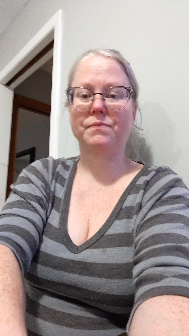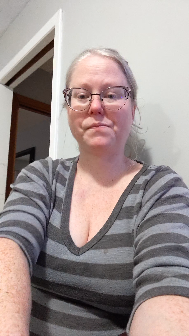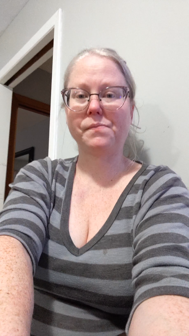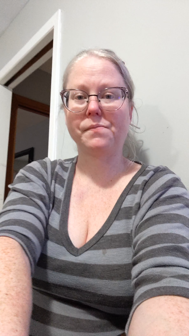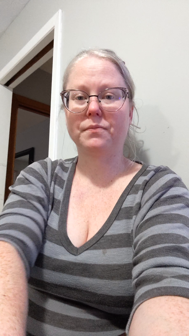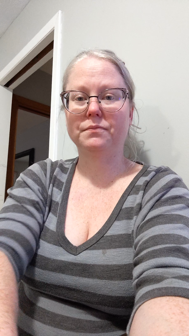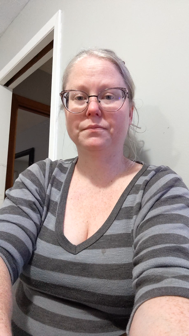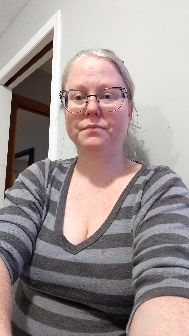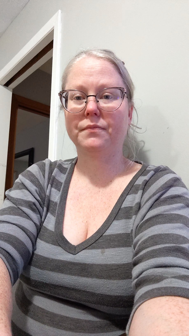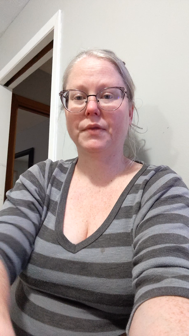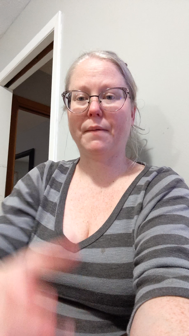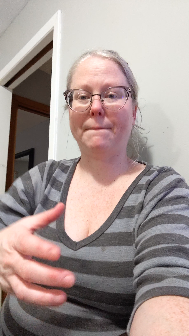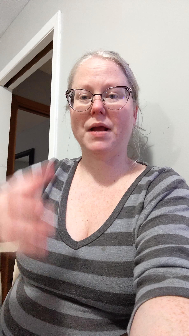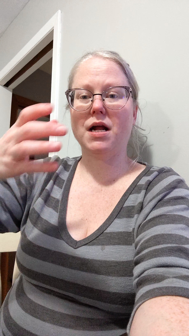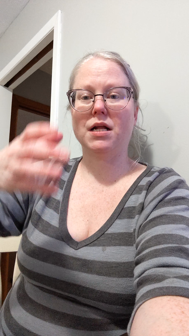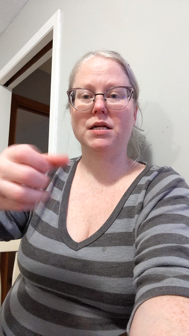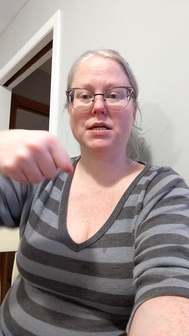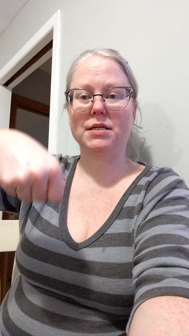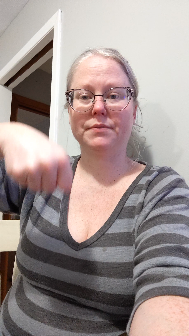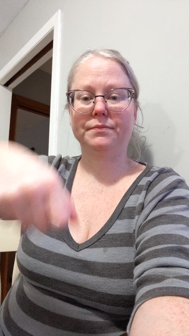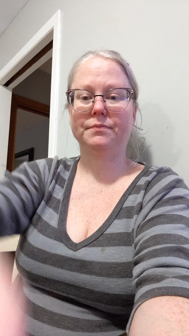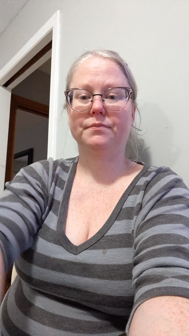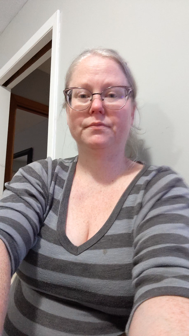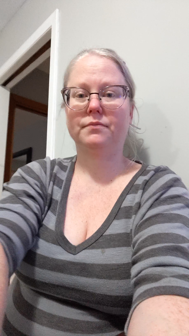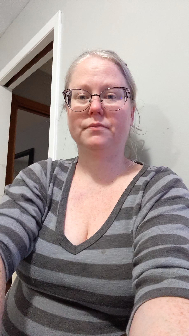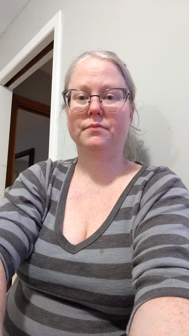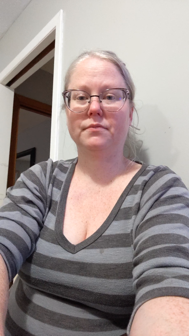bucket